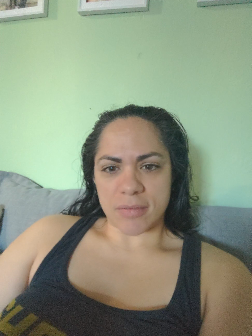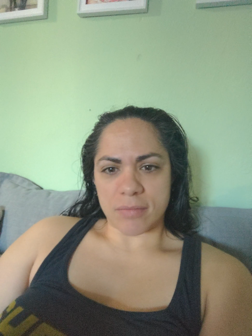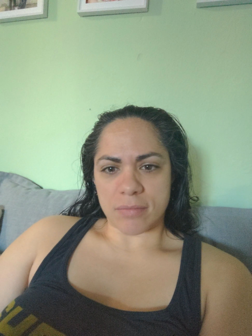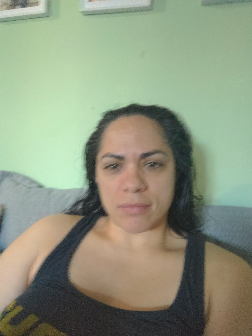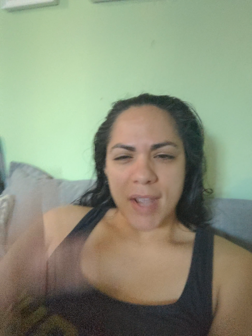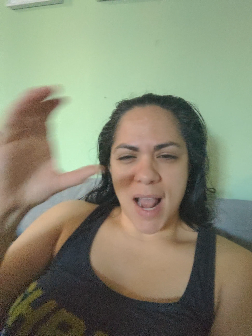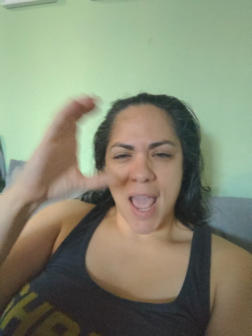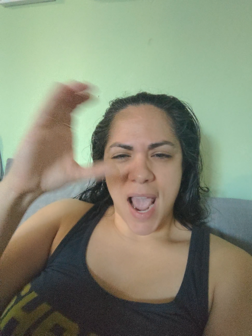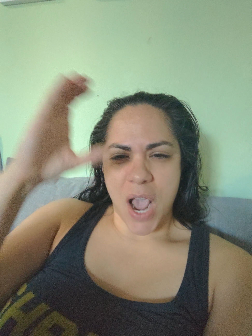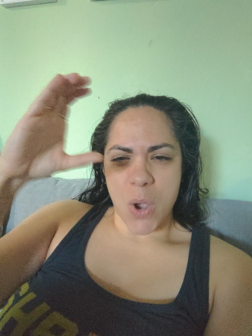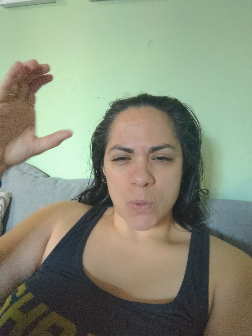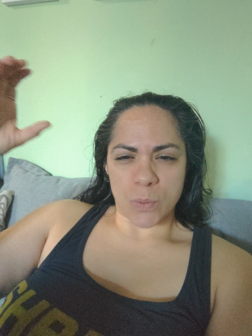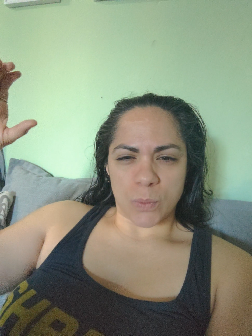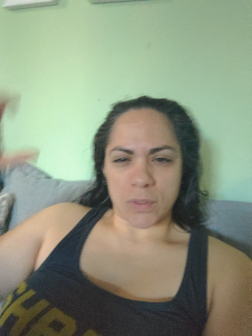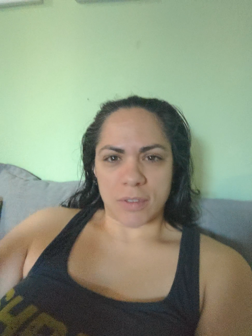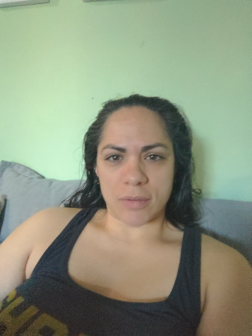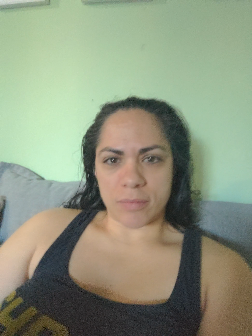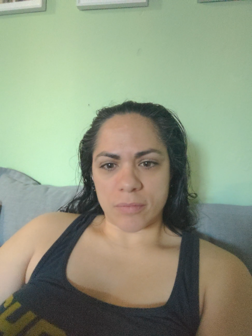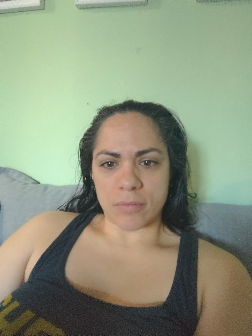cloud